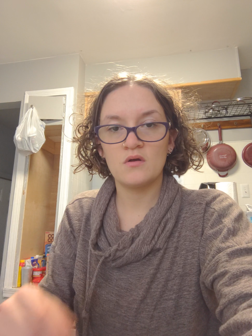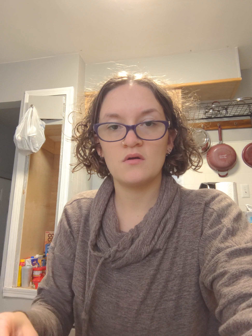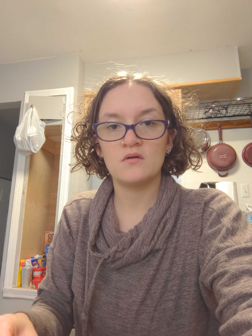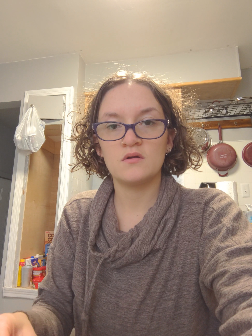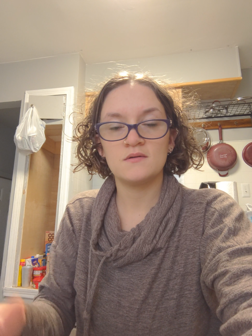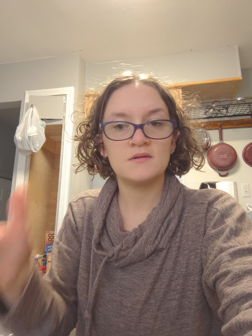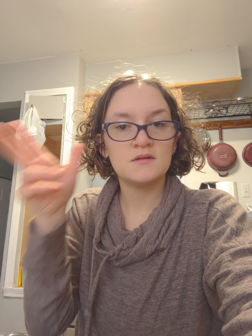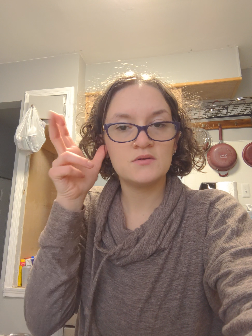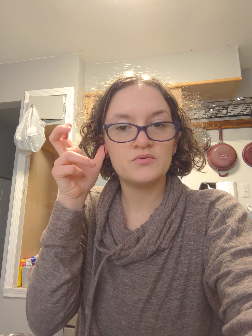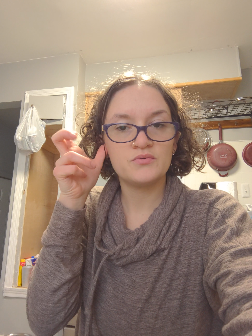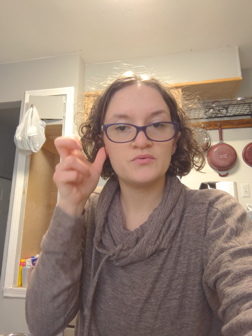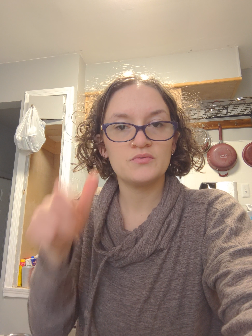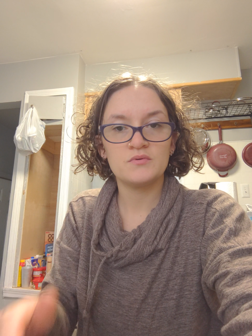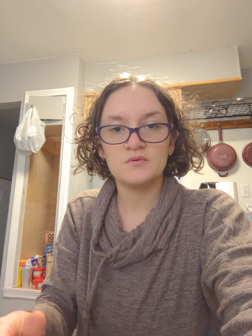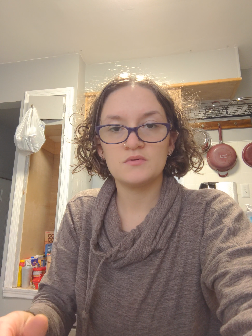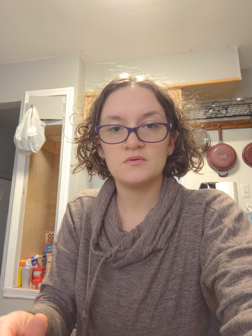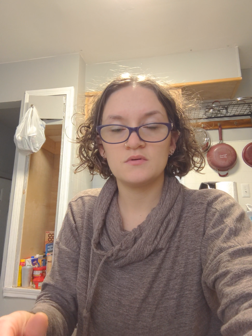hear